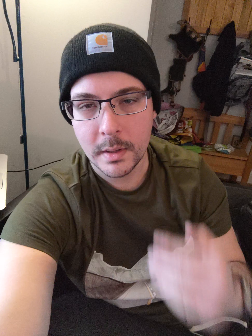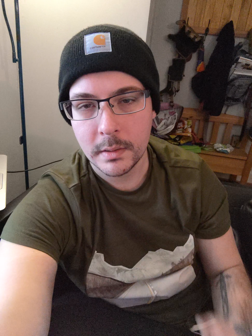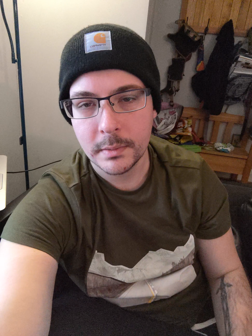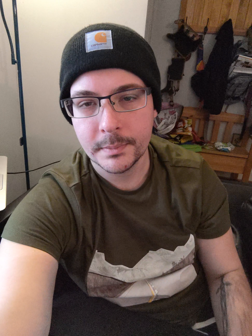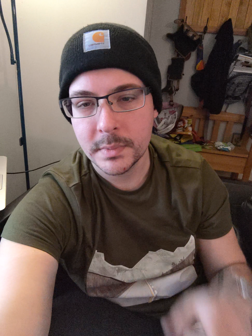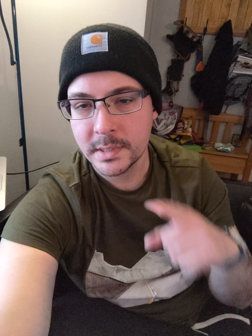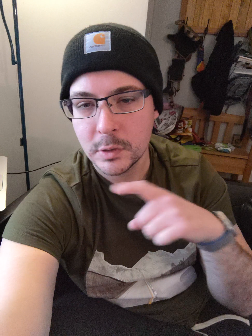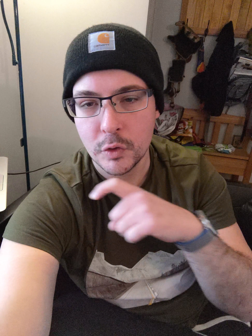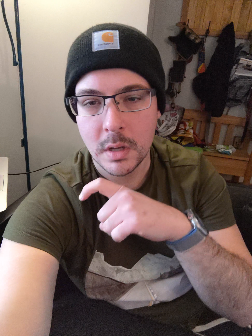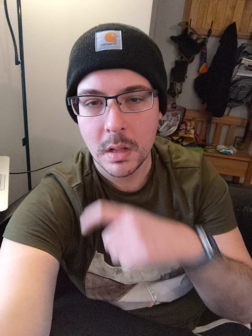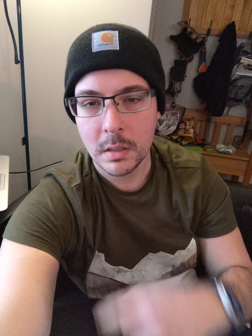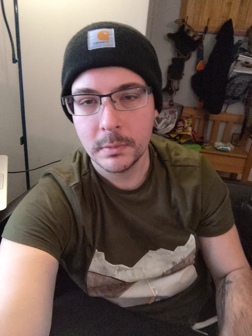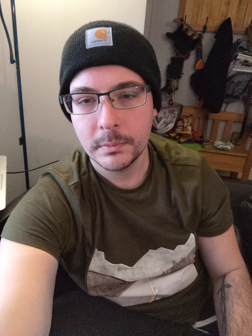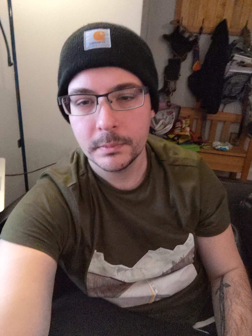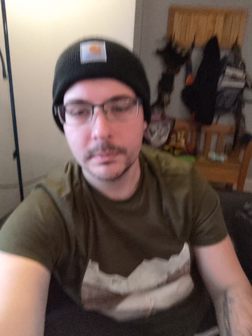cereal